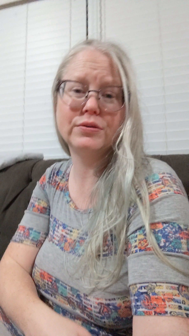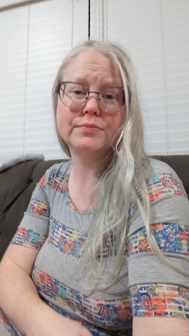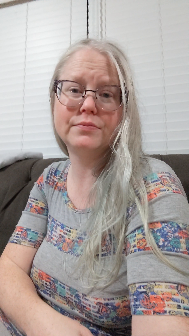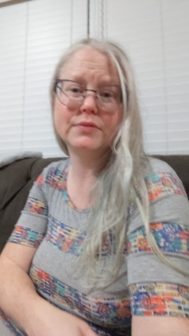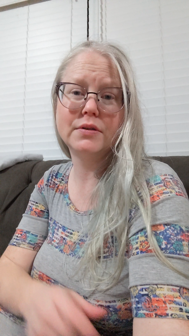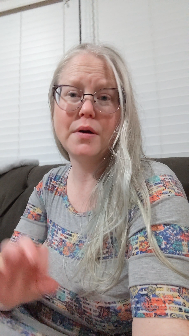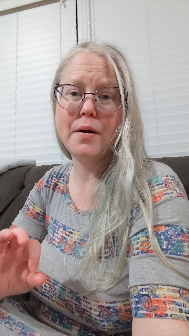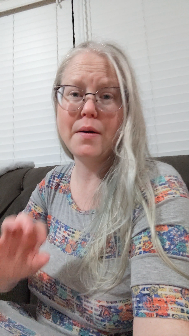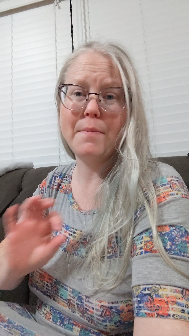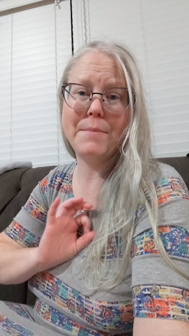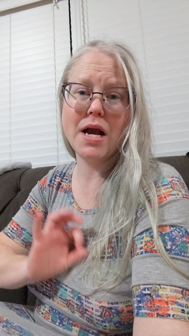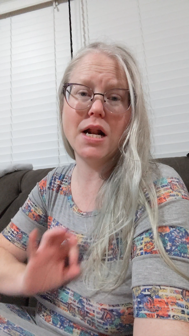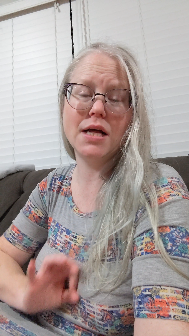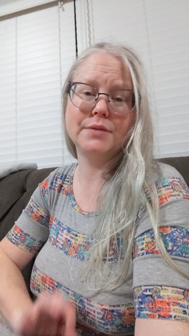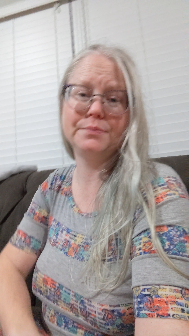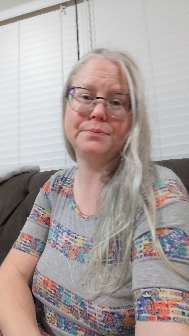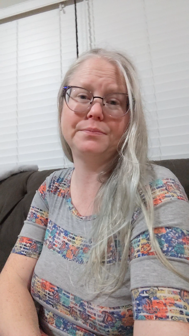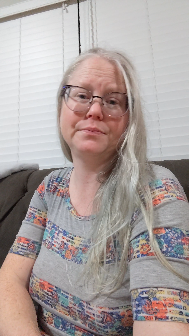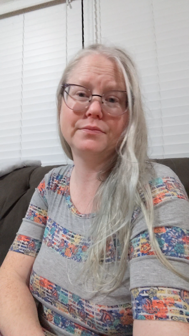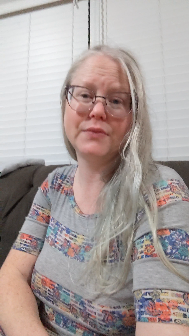button